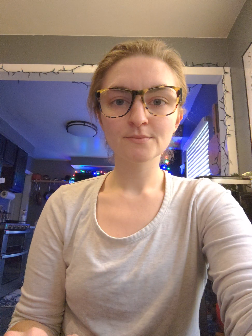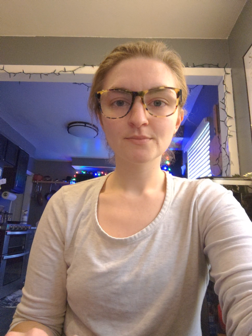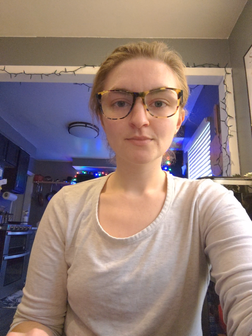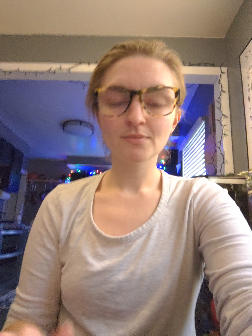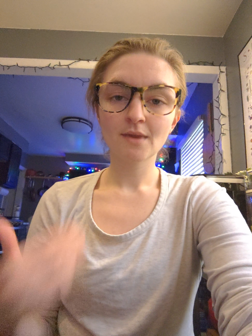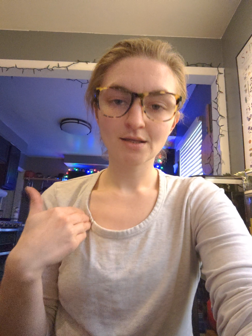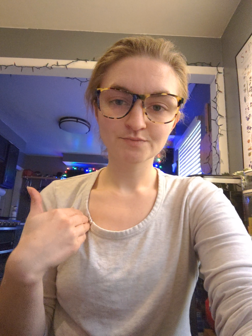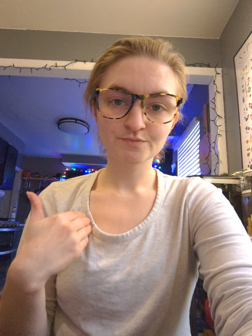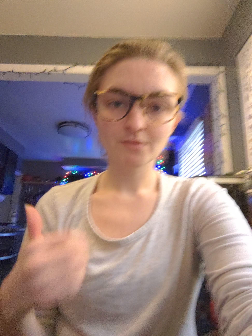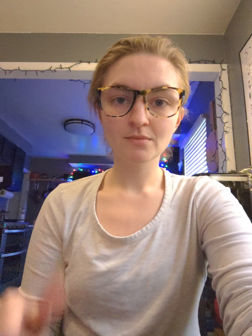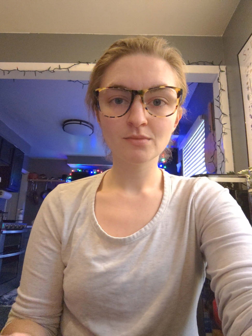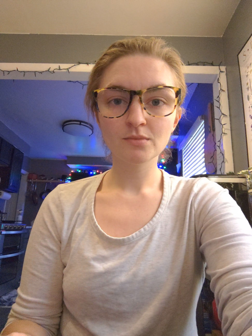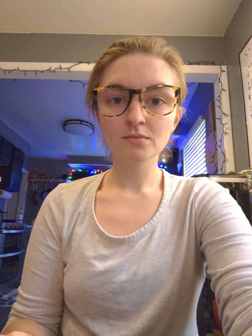have to